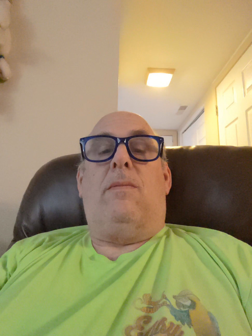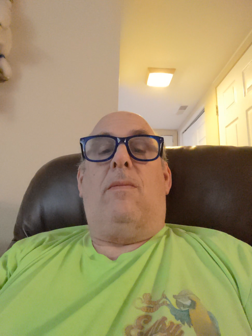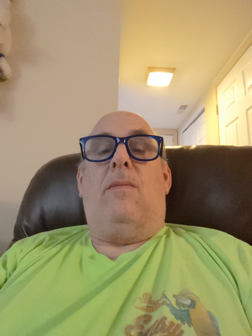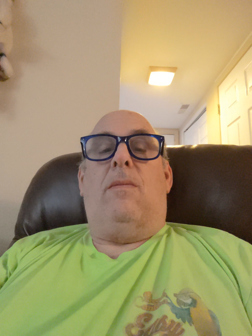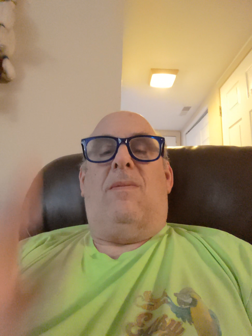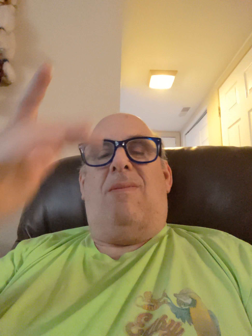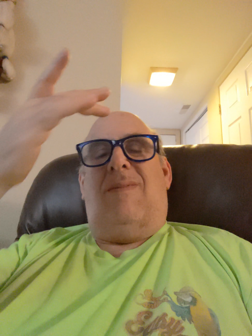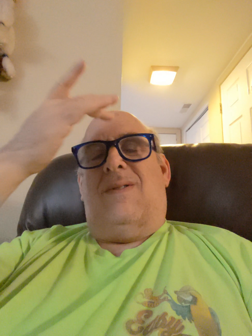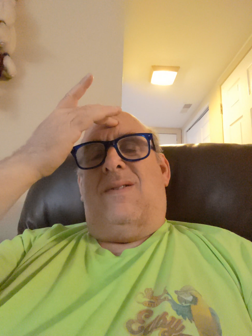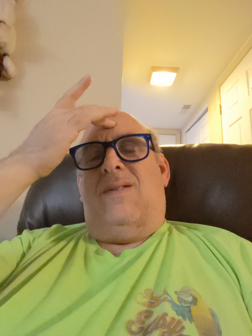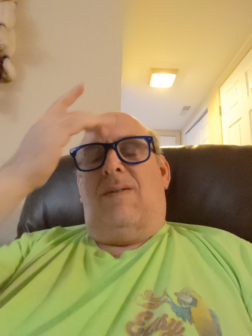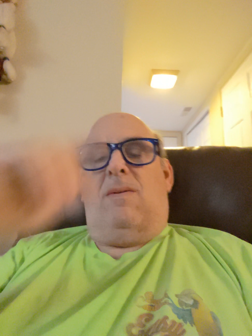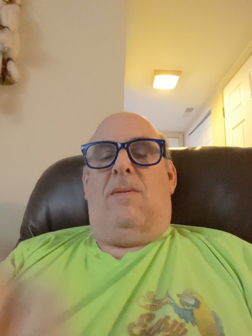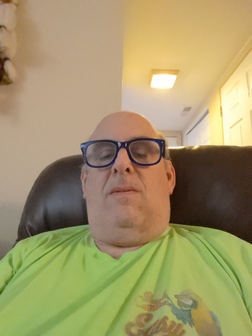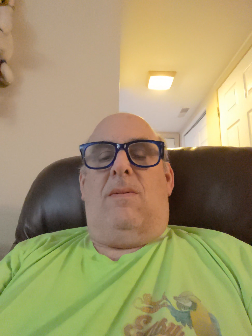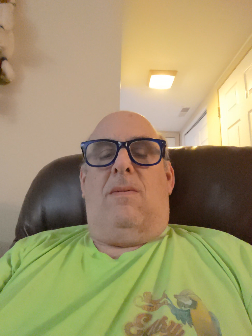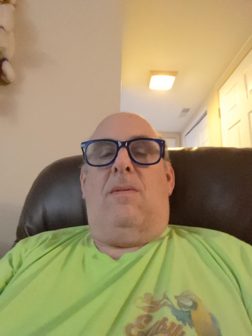sick